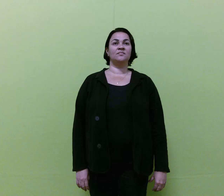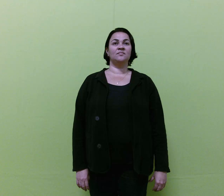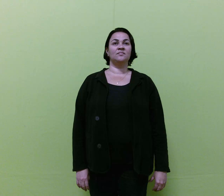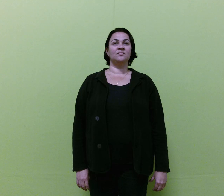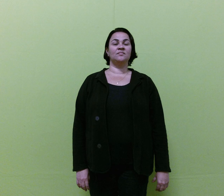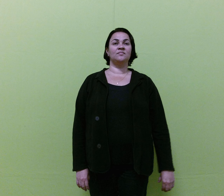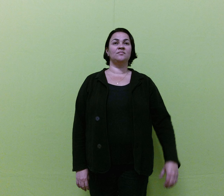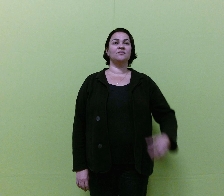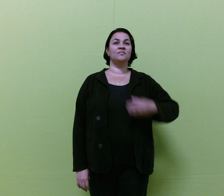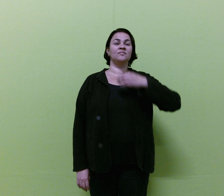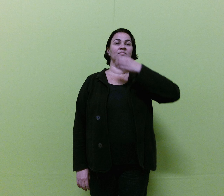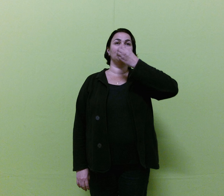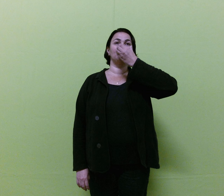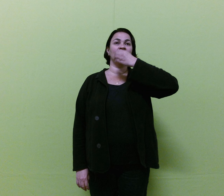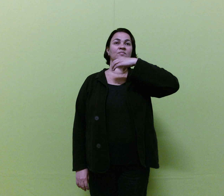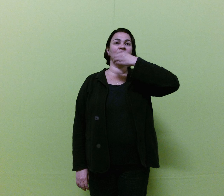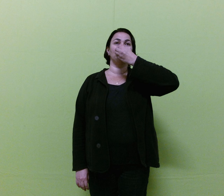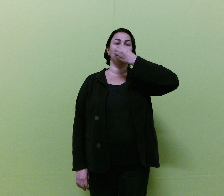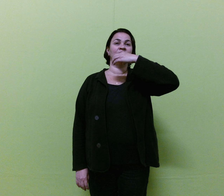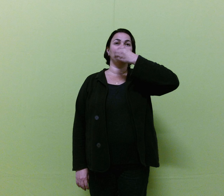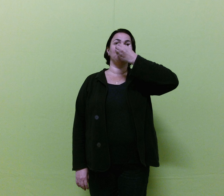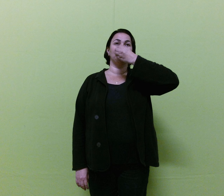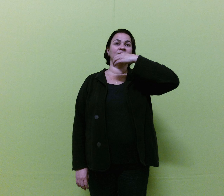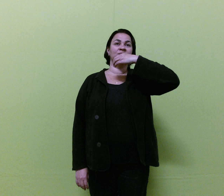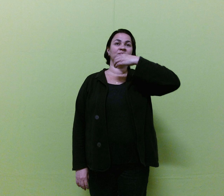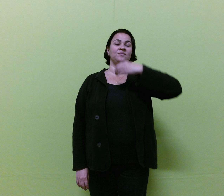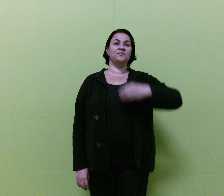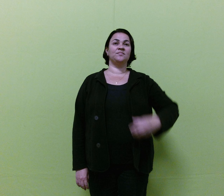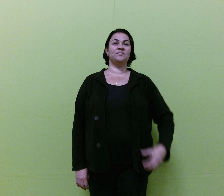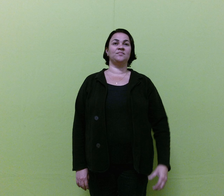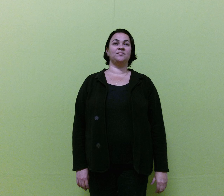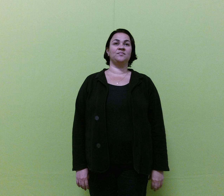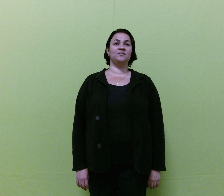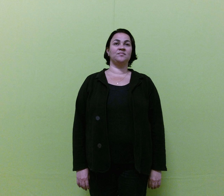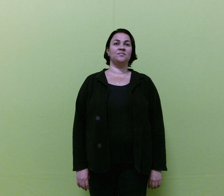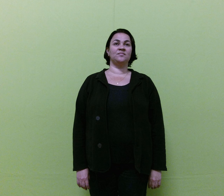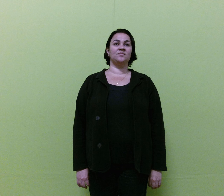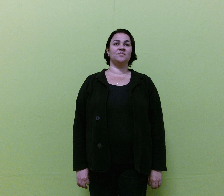maçã